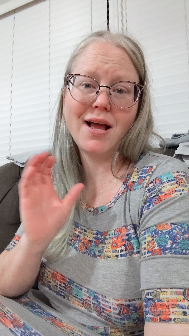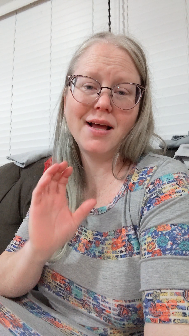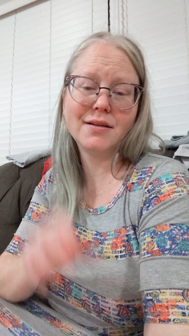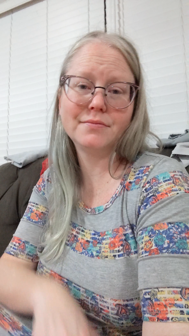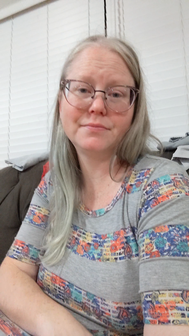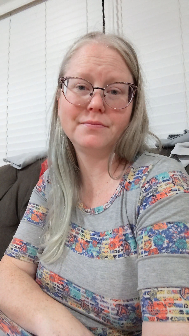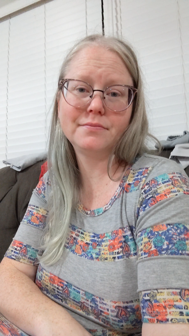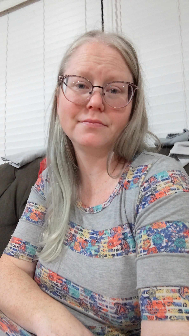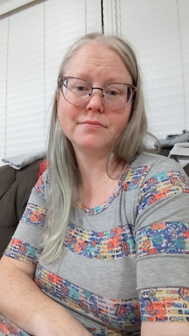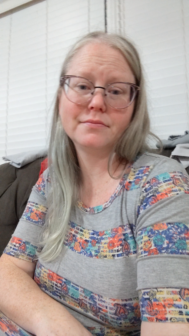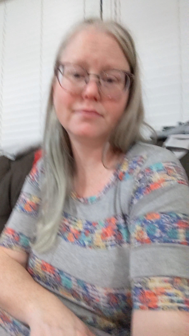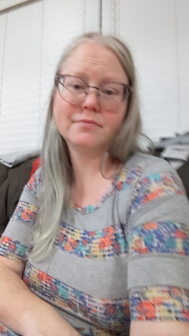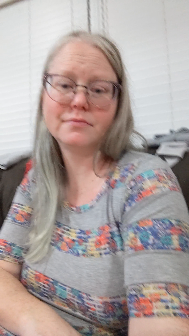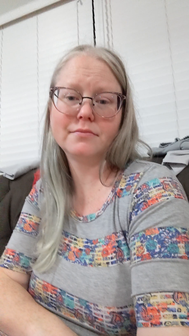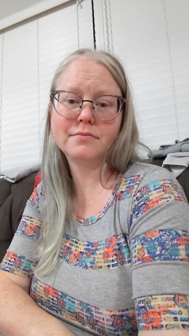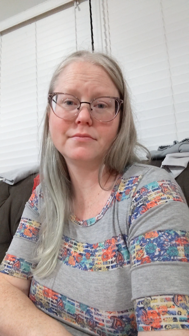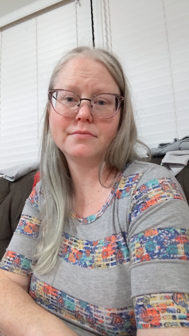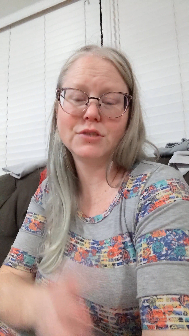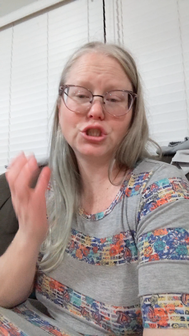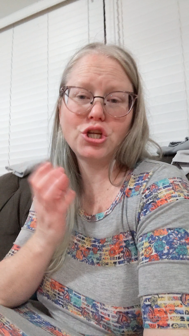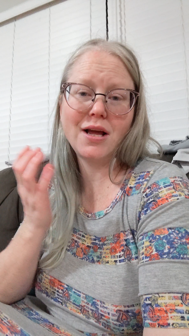shake